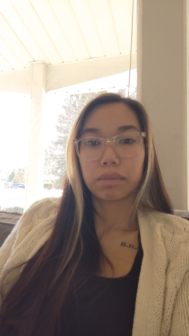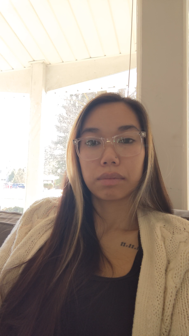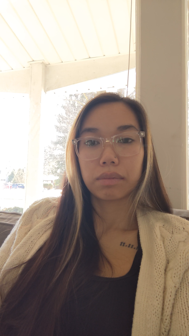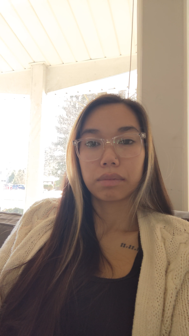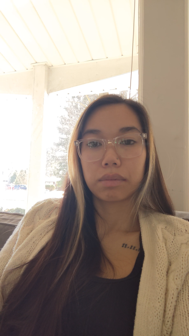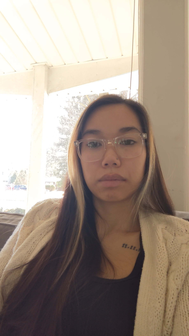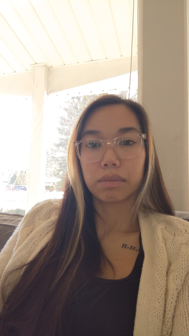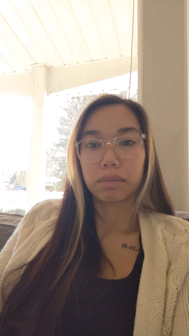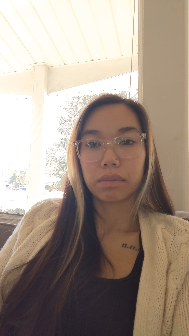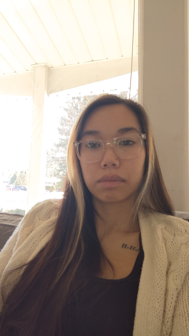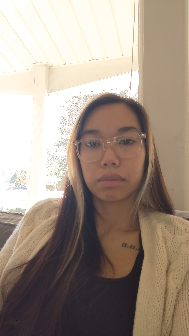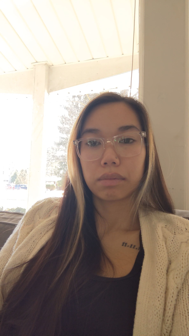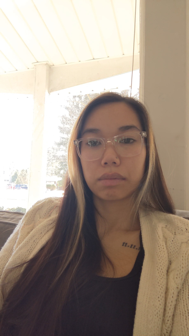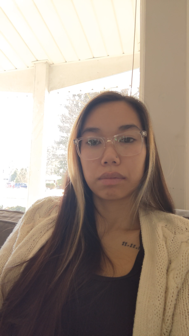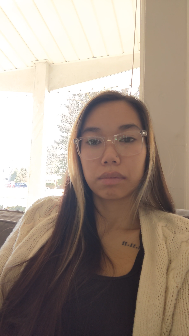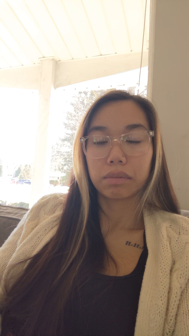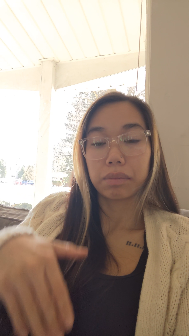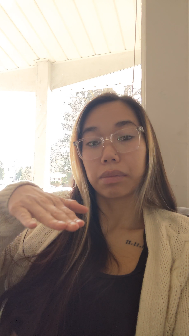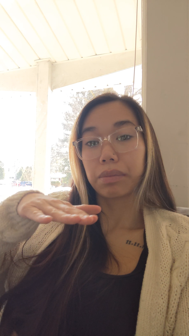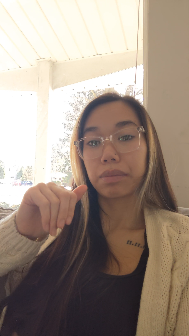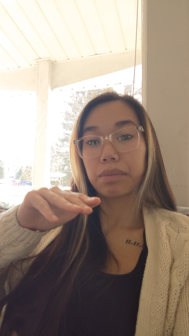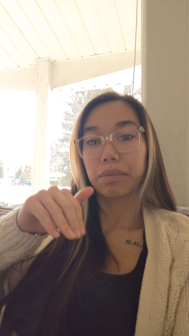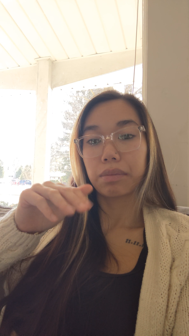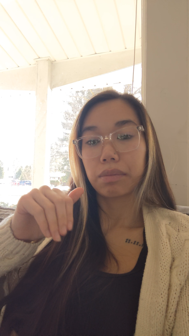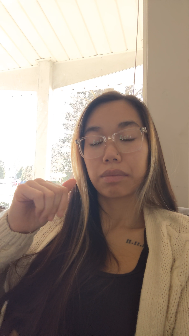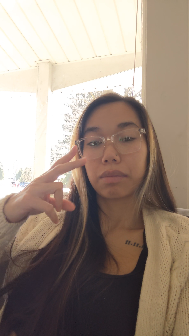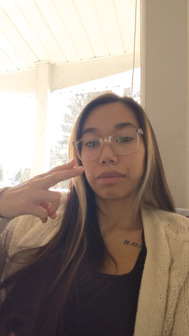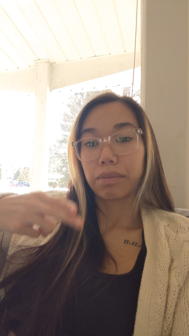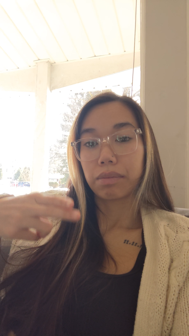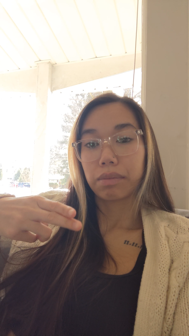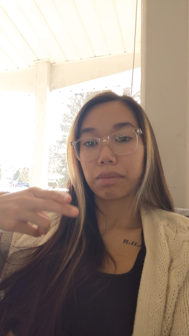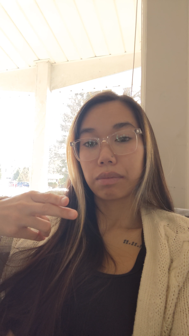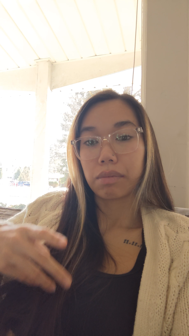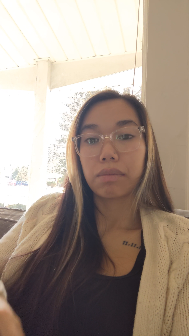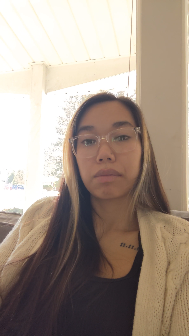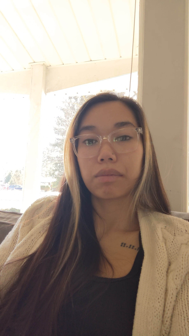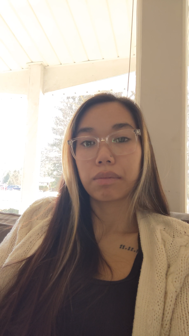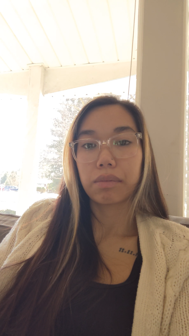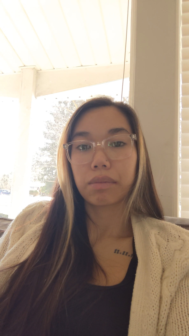pet's name